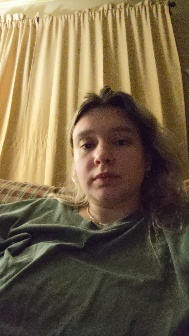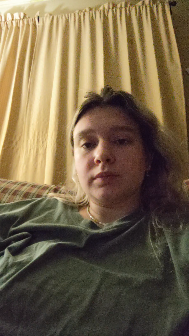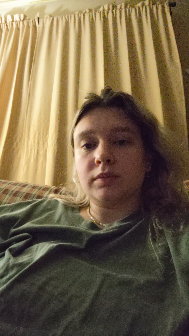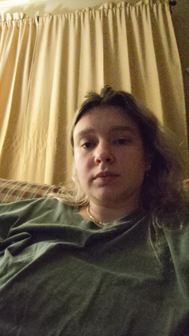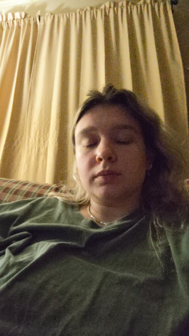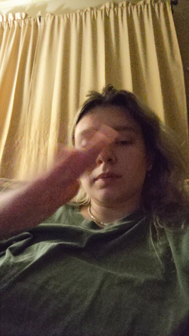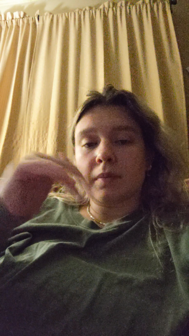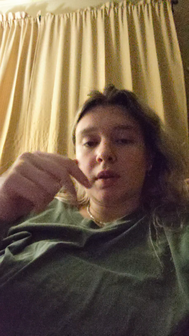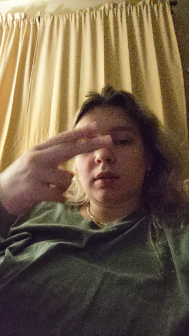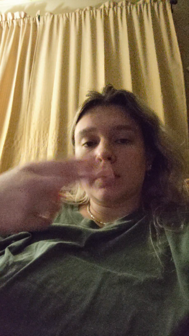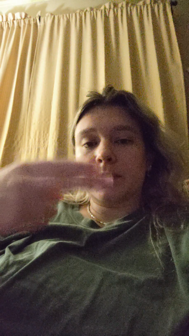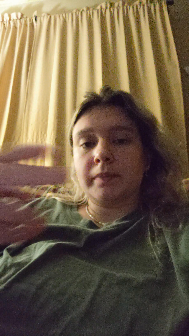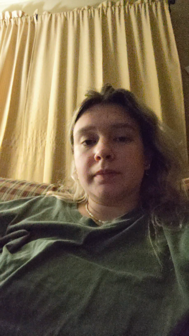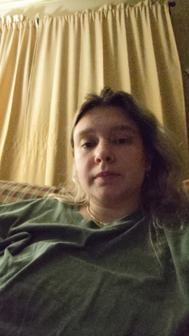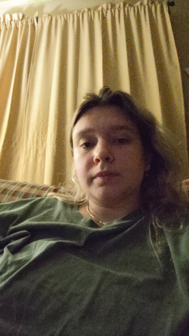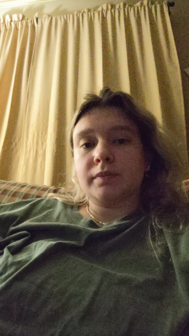pet's name